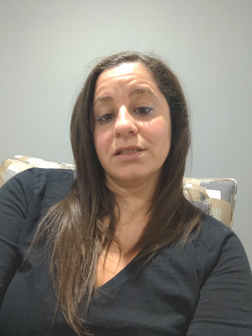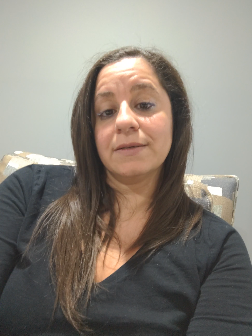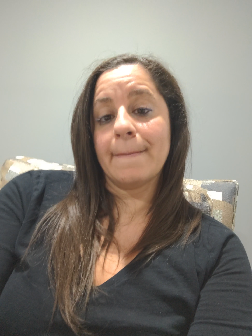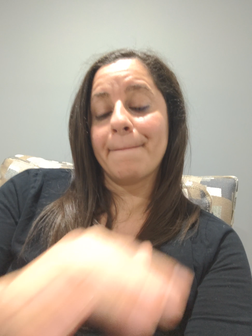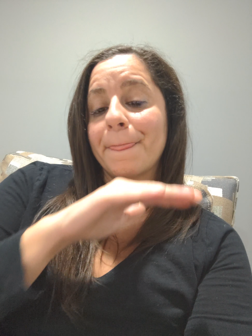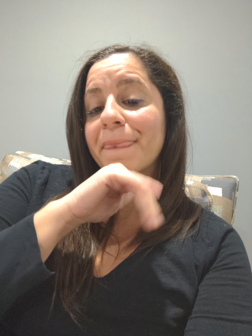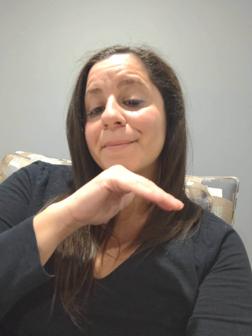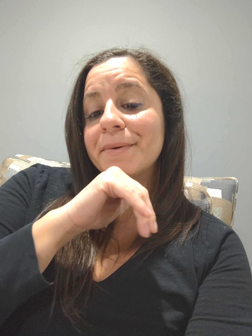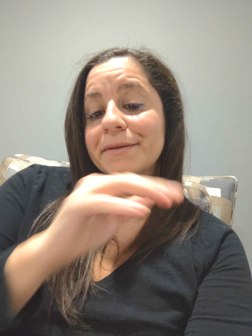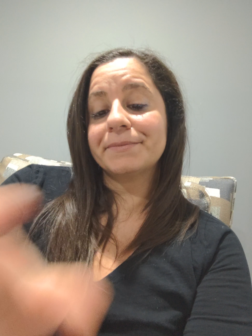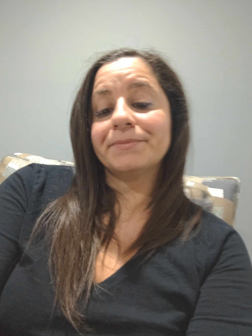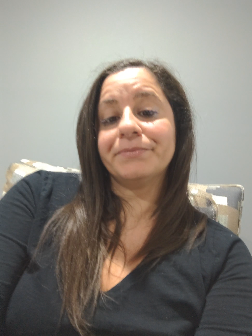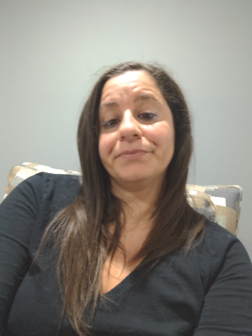pig